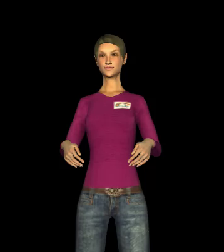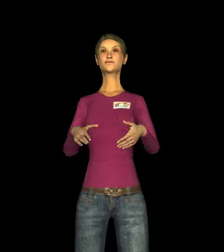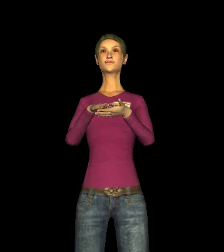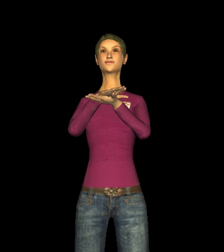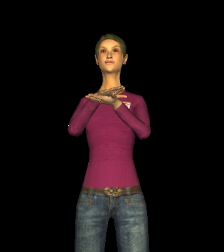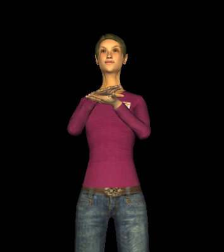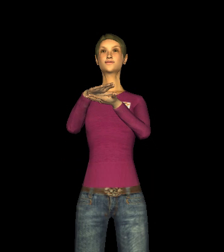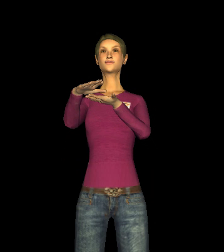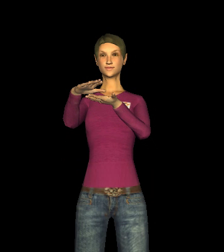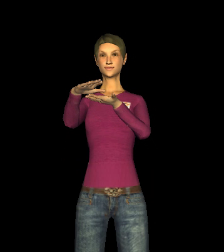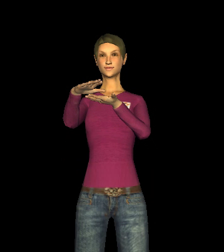ناعم